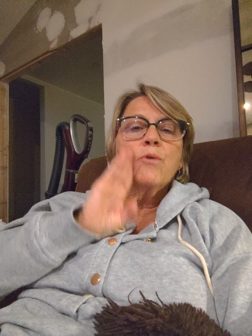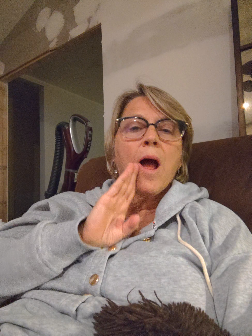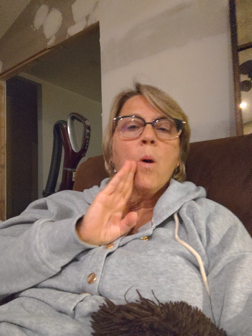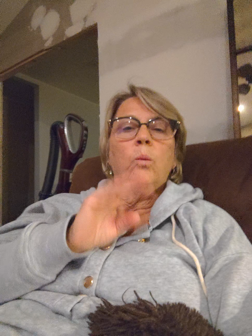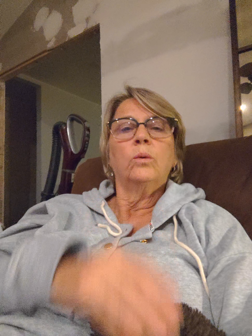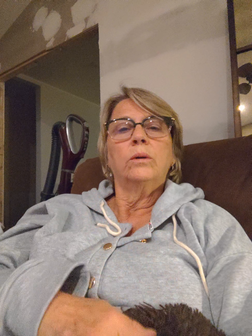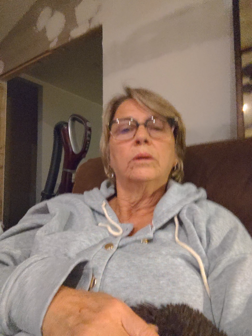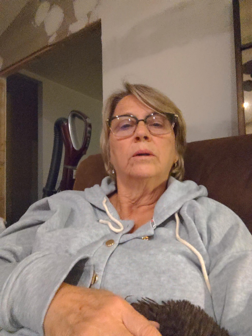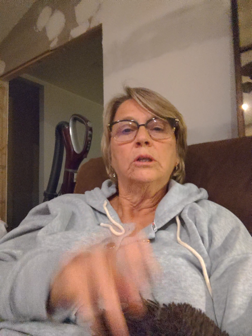brown